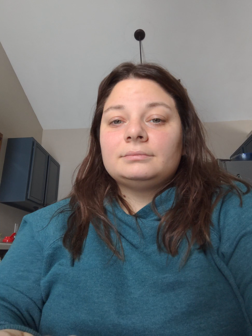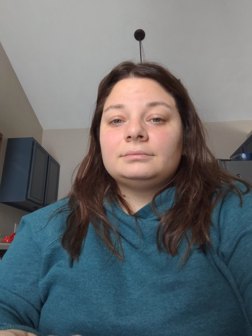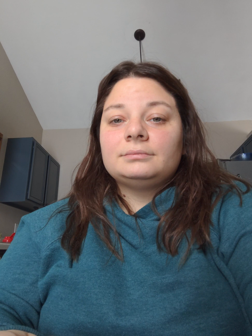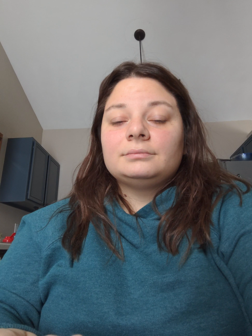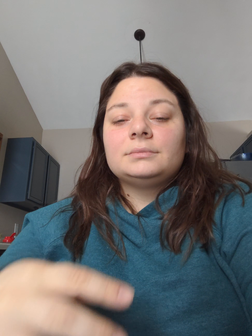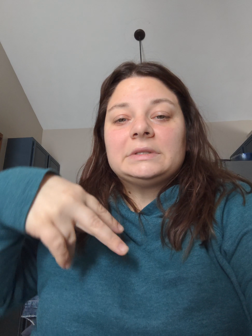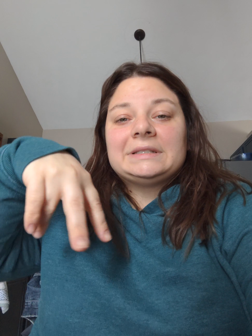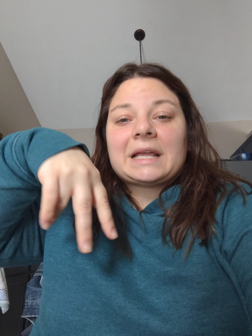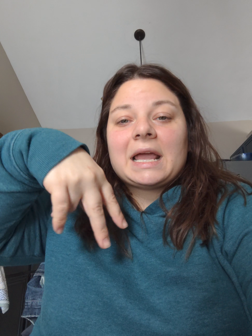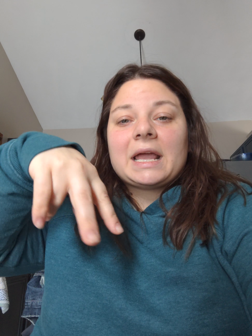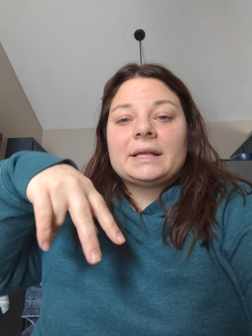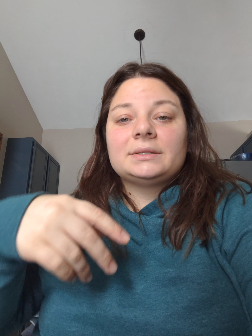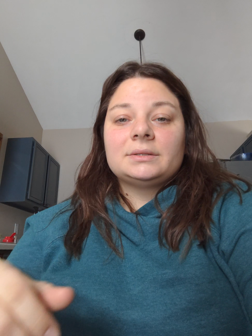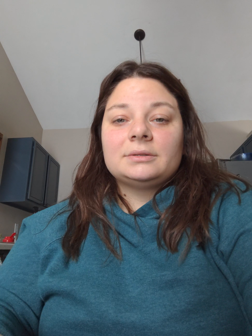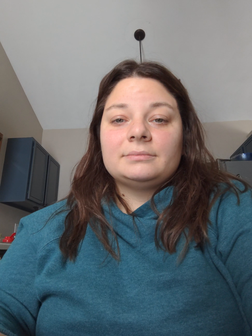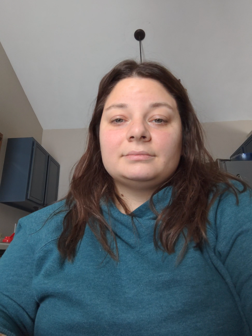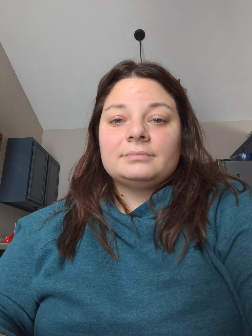dance